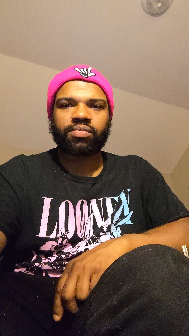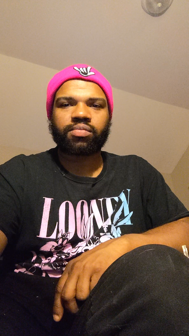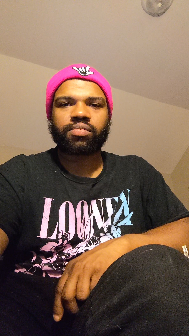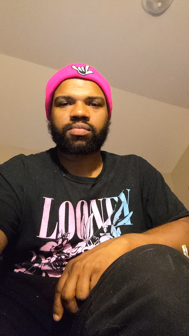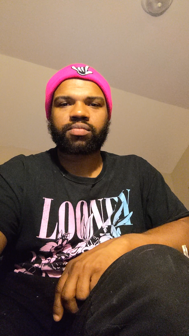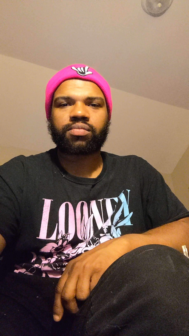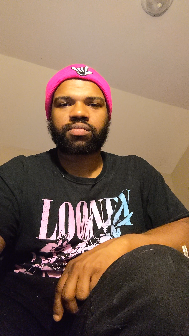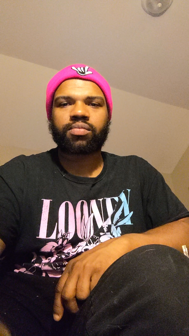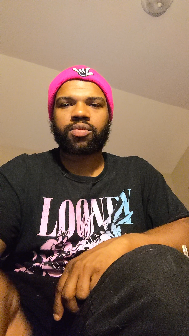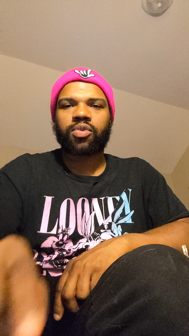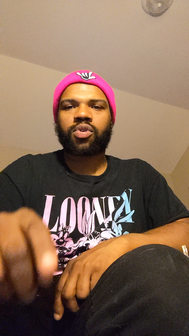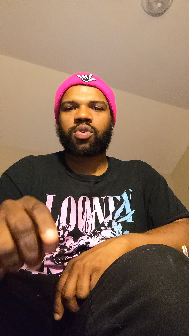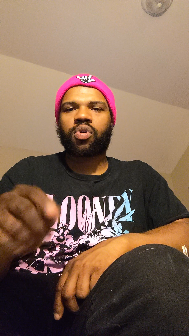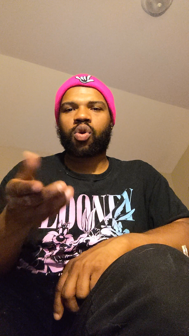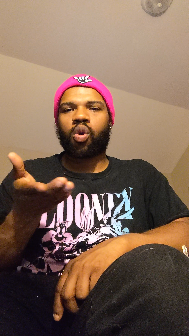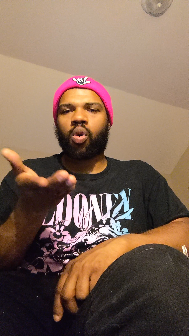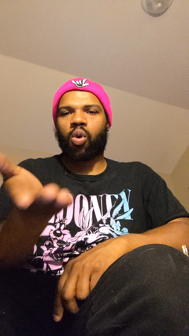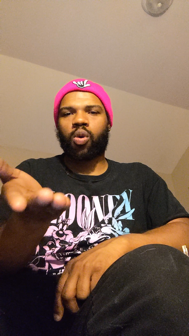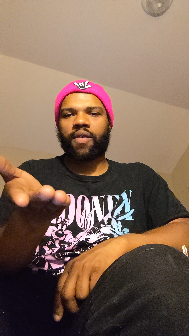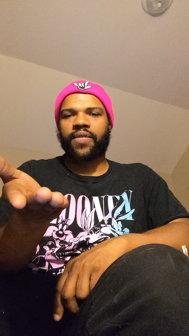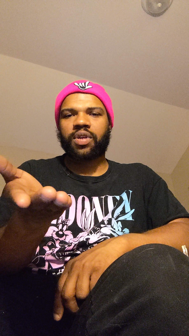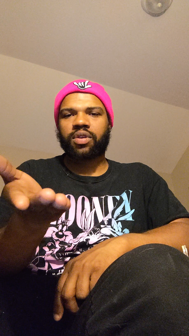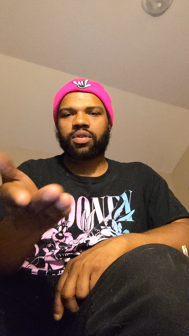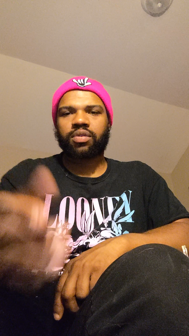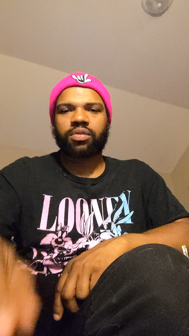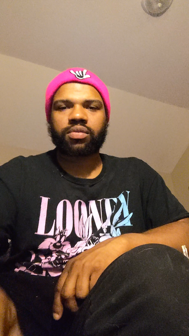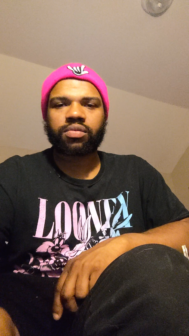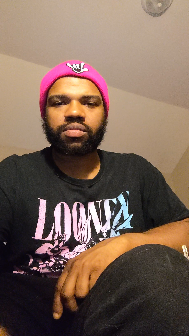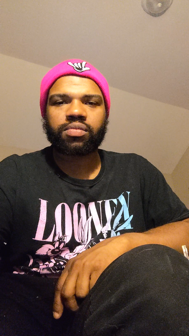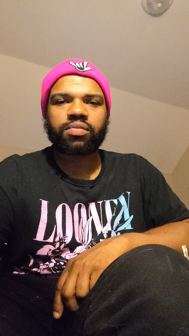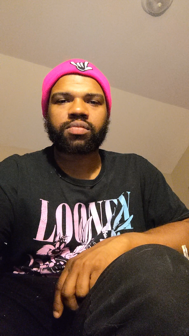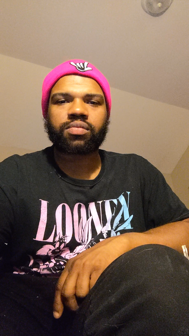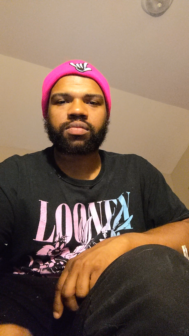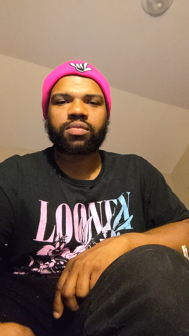oven